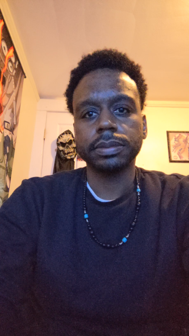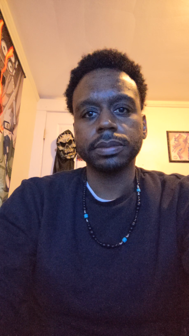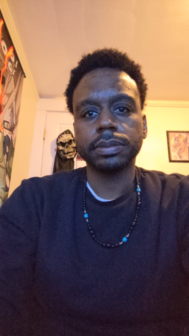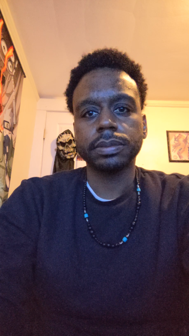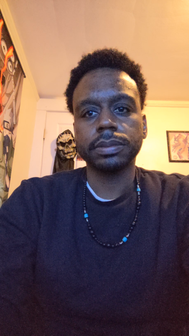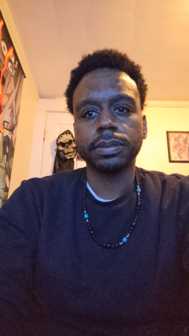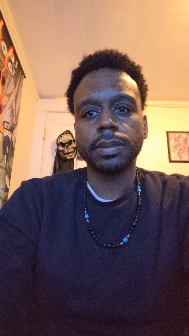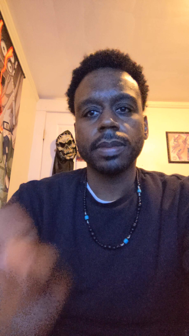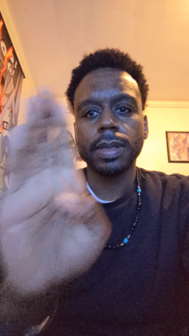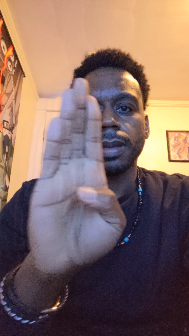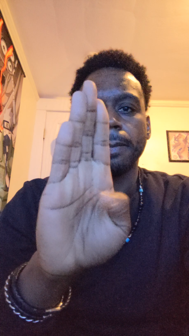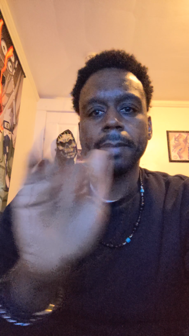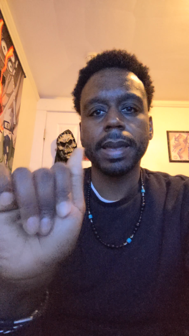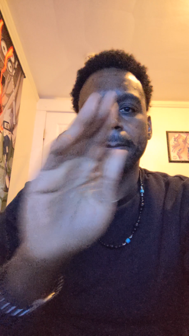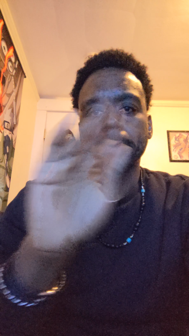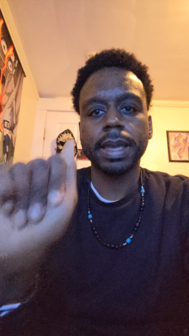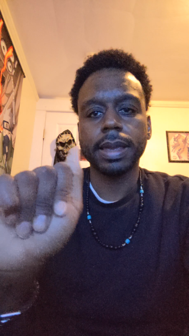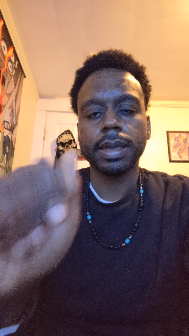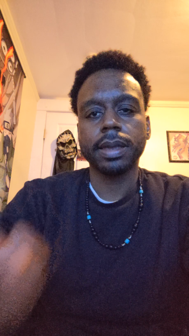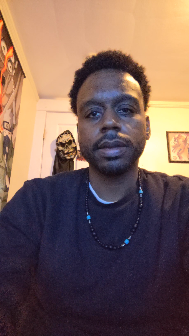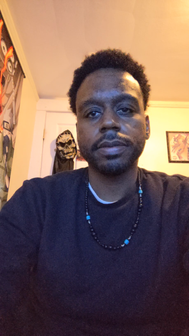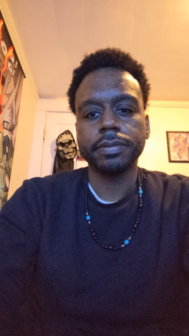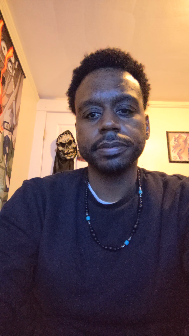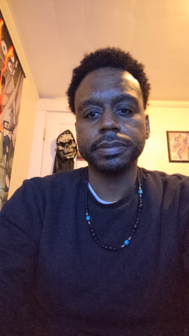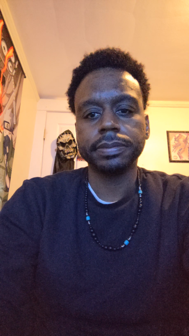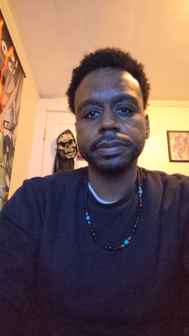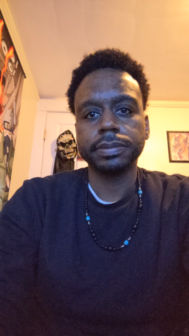baa baa